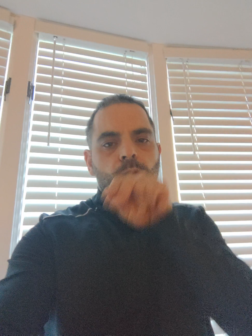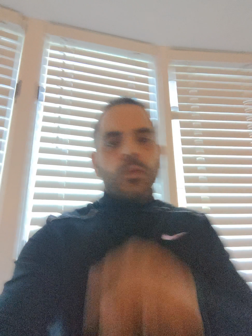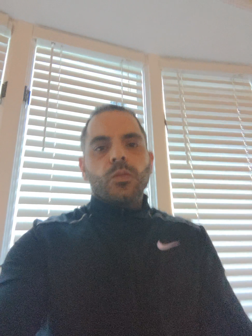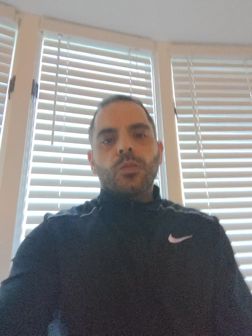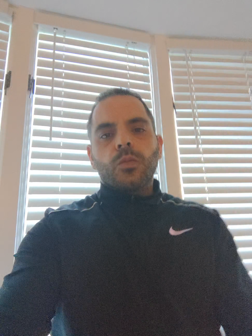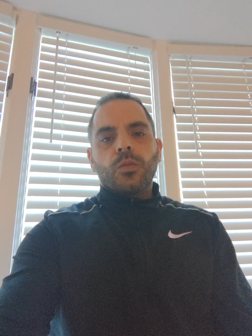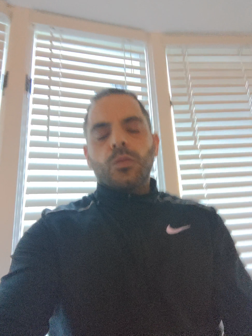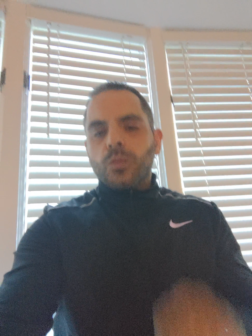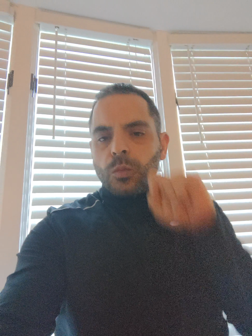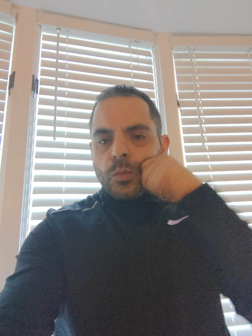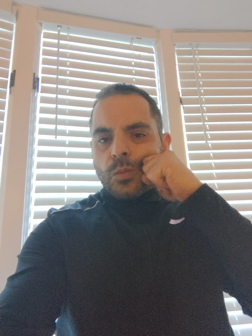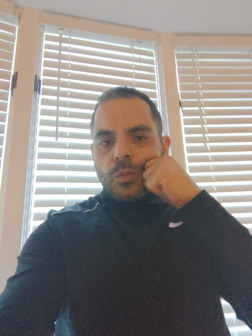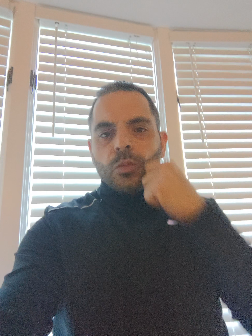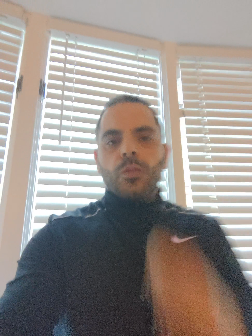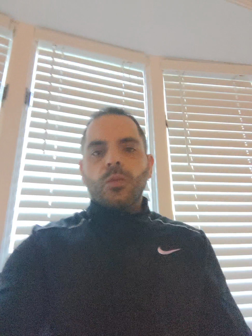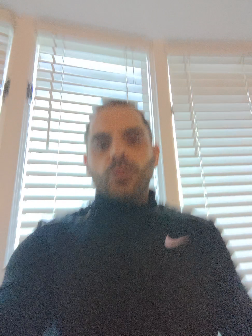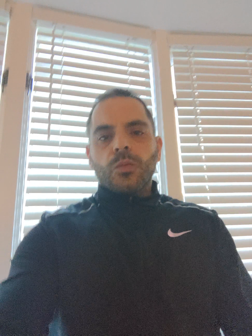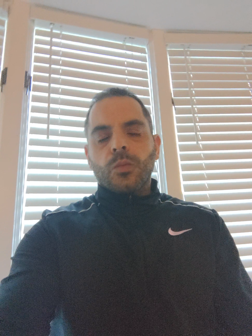apple